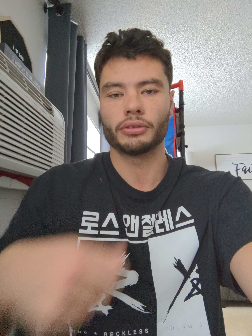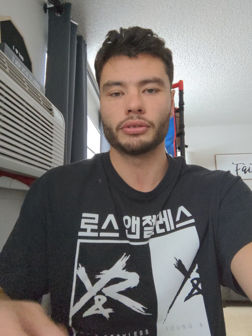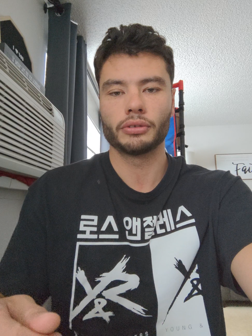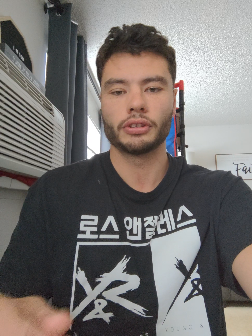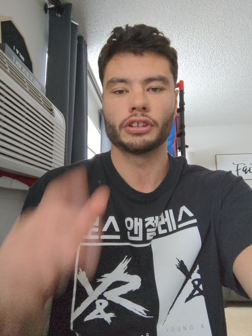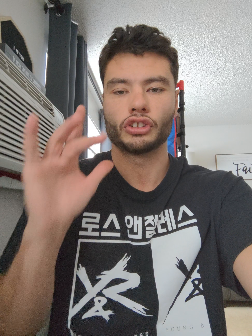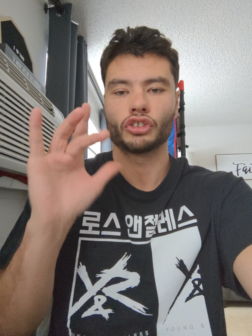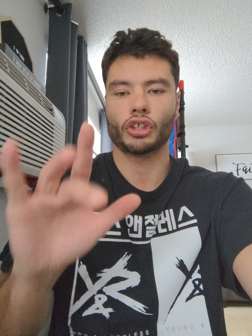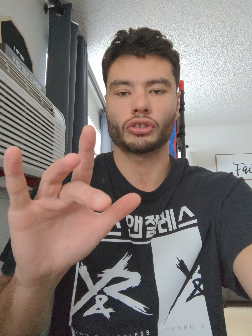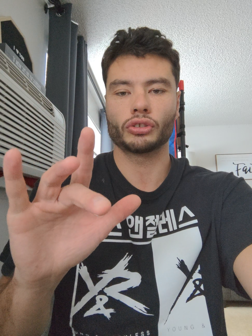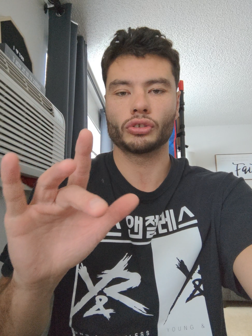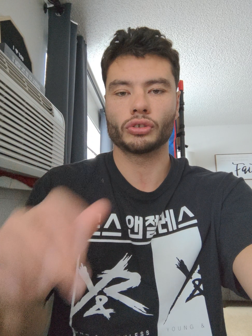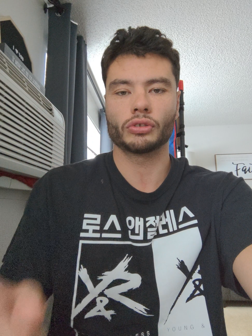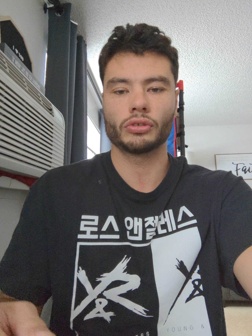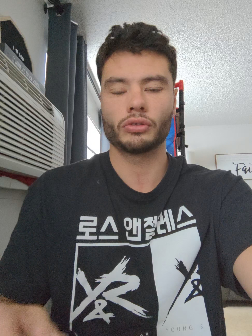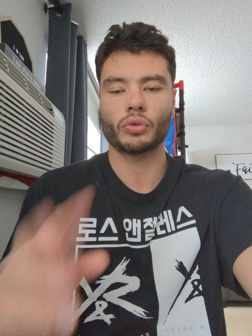touch